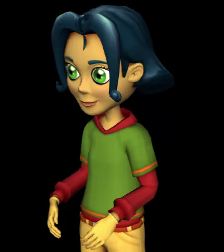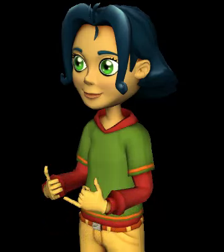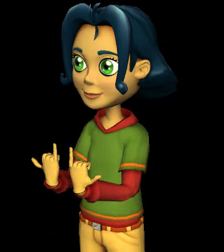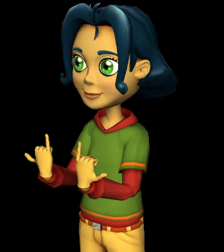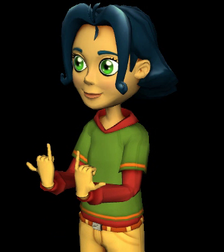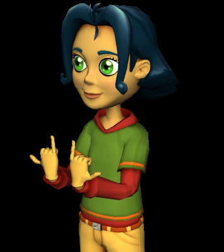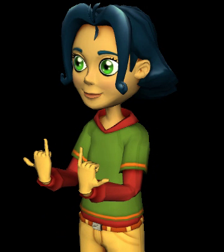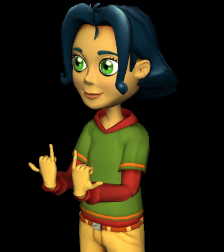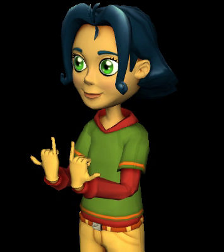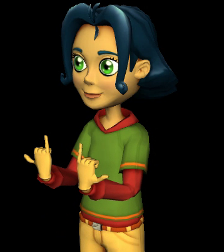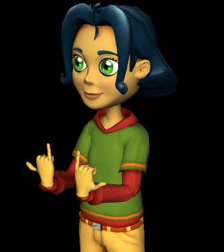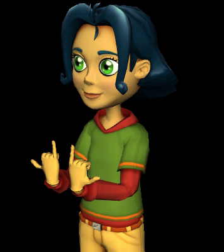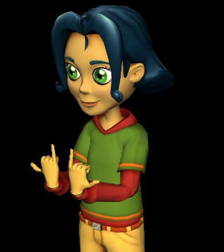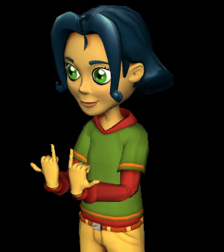يلعب